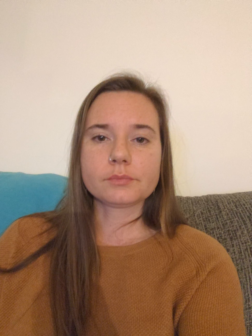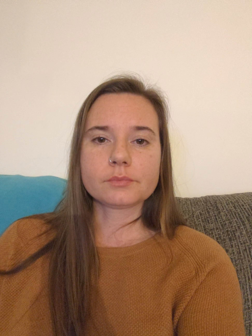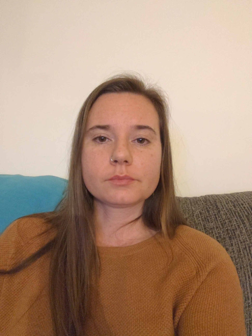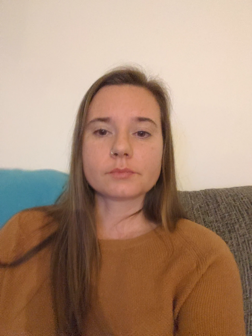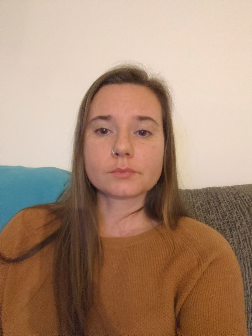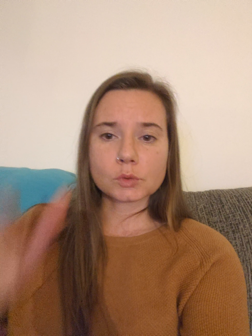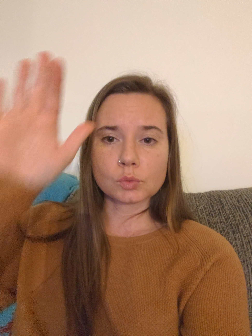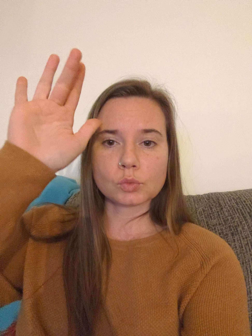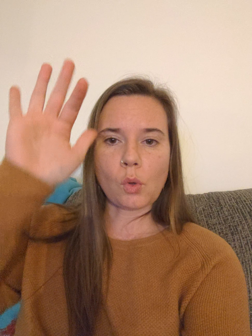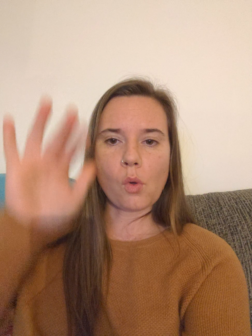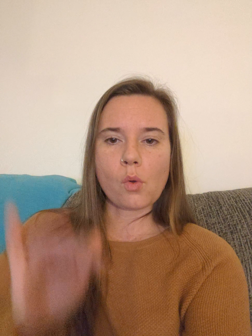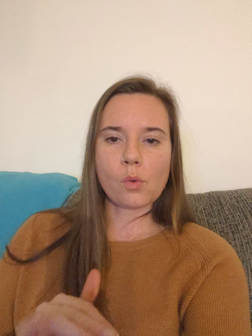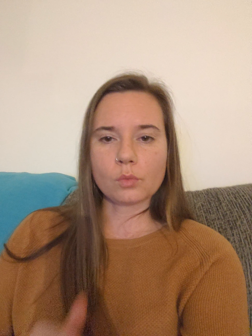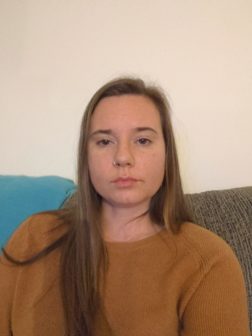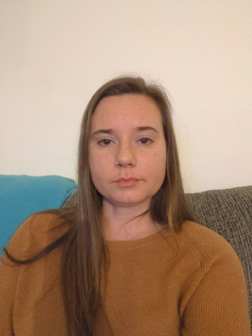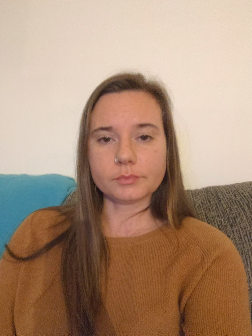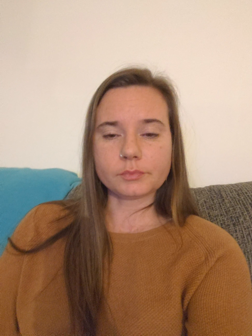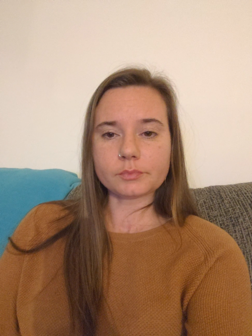snow